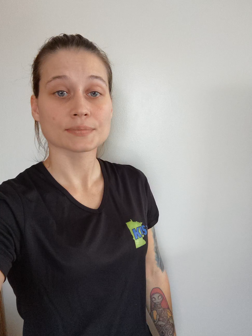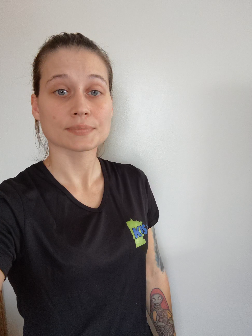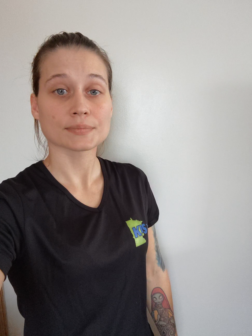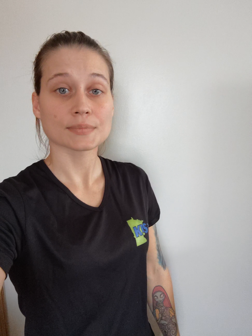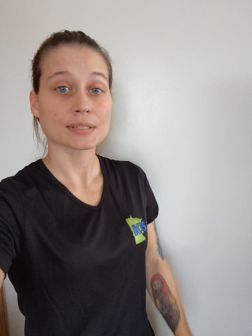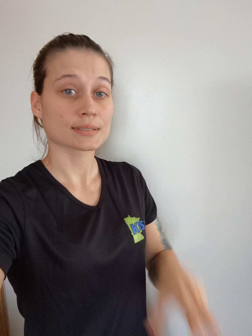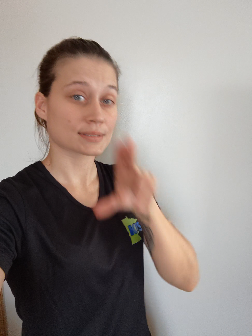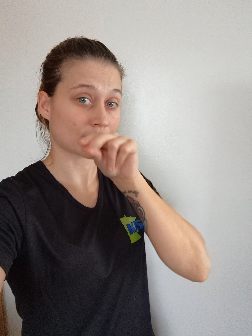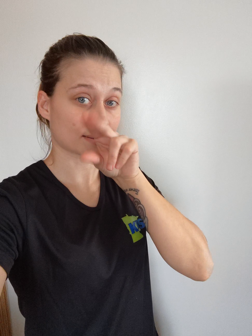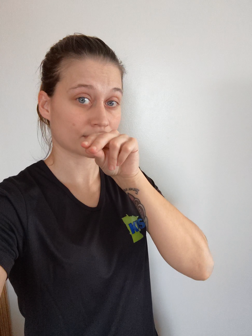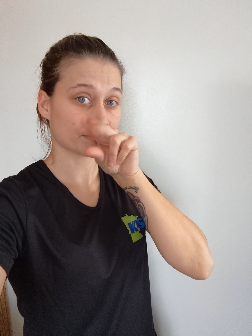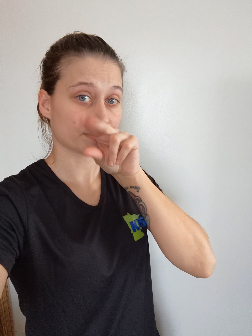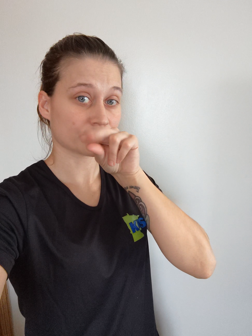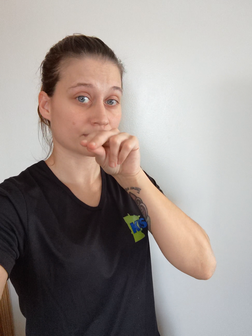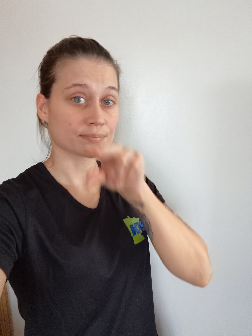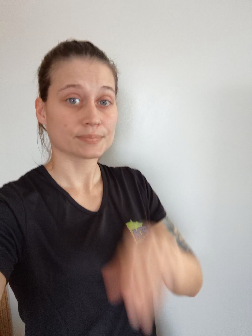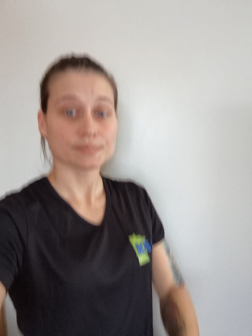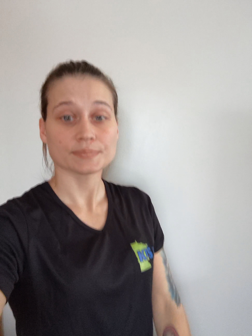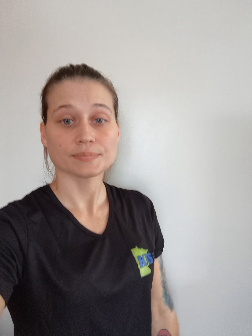duck